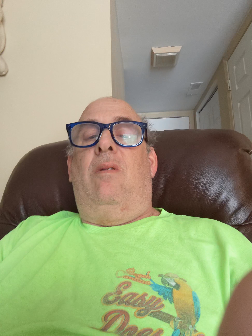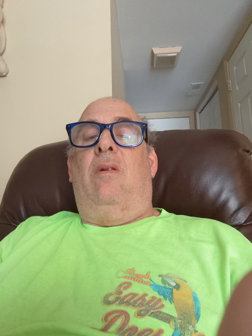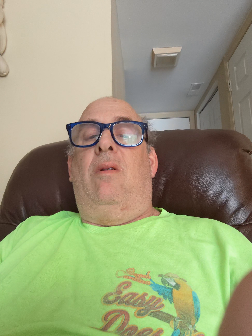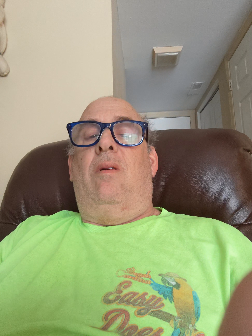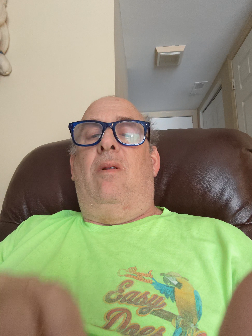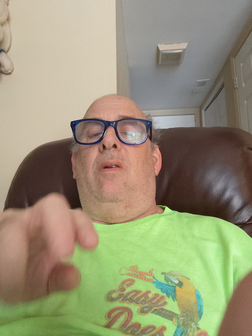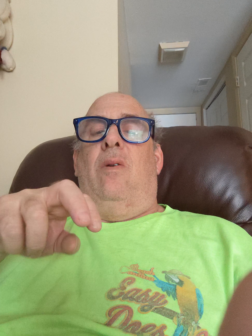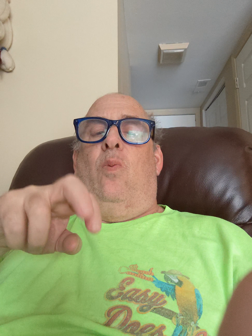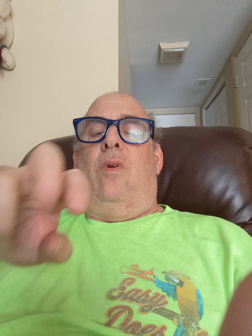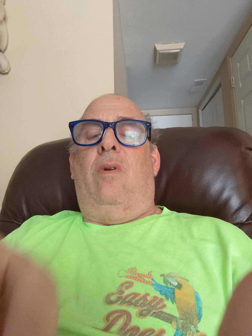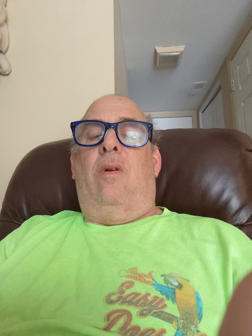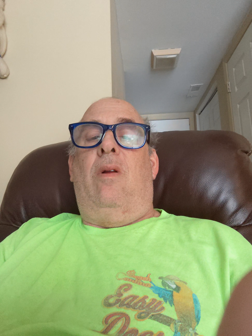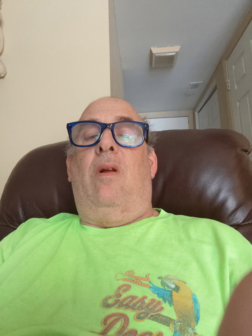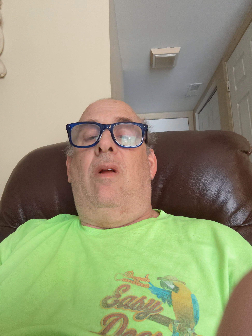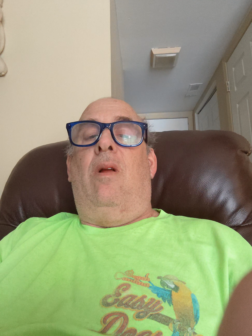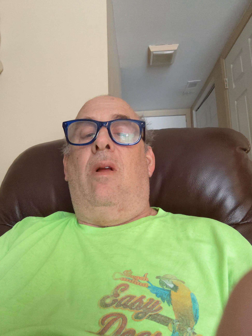ride